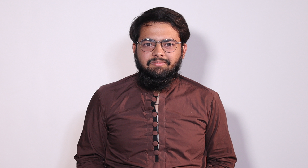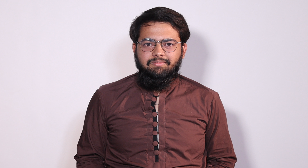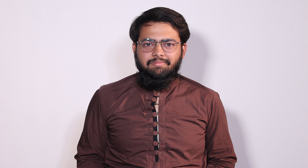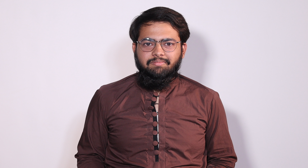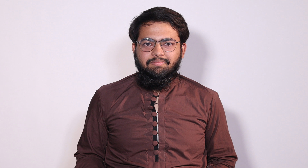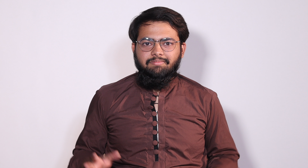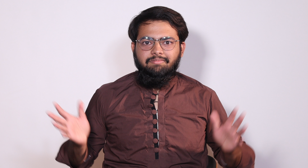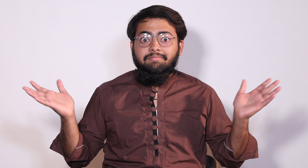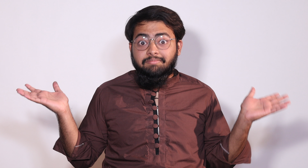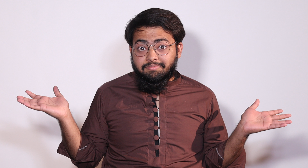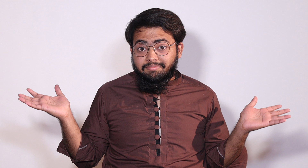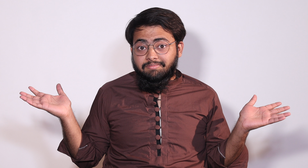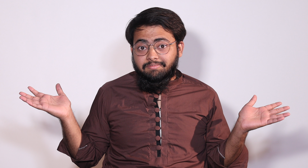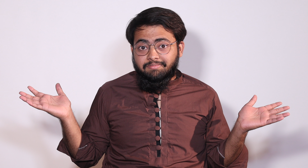surprise